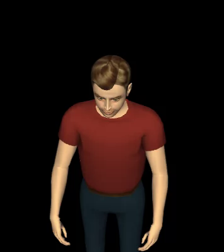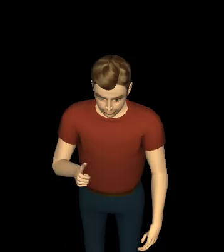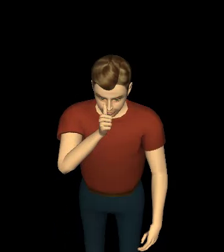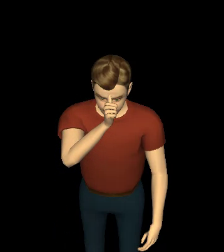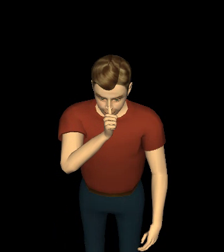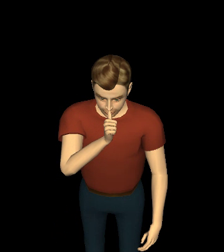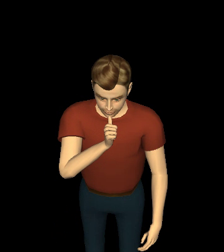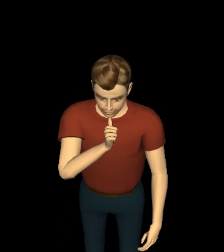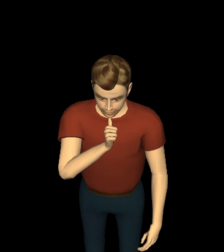متحف